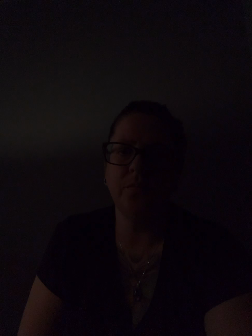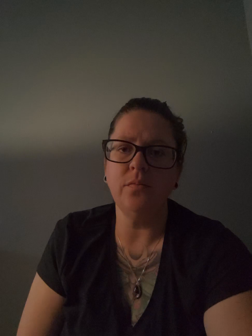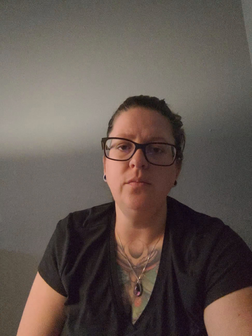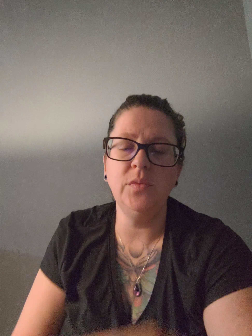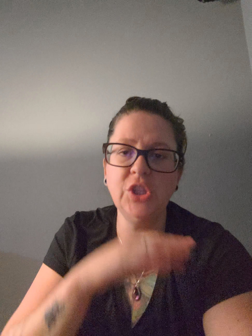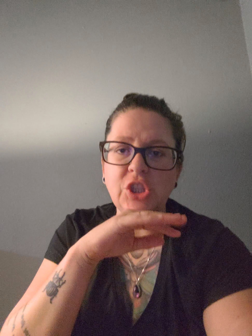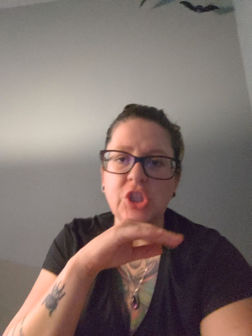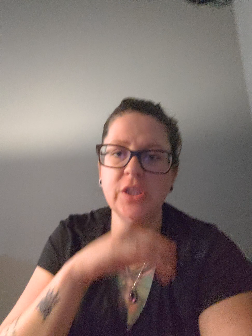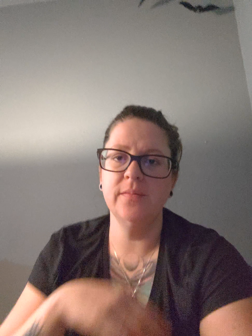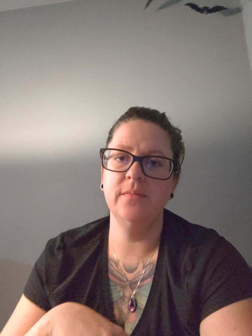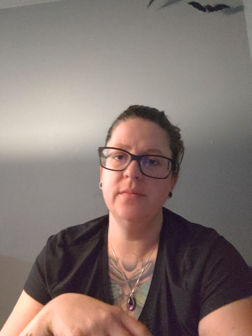dirty